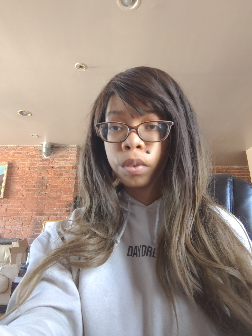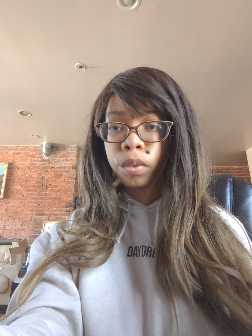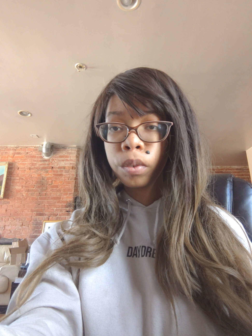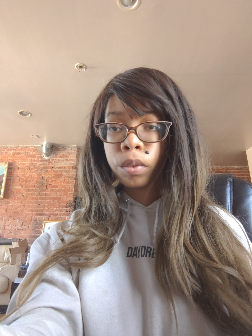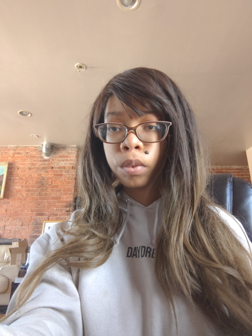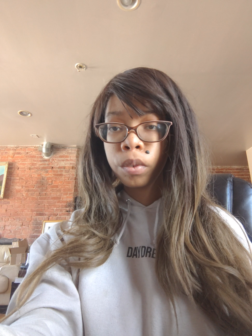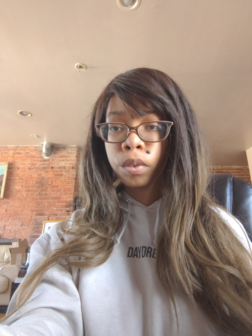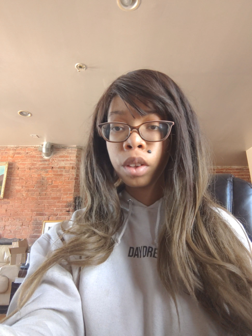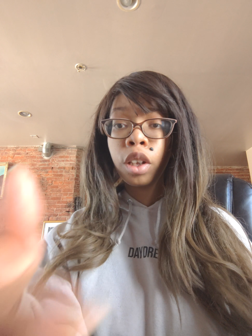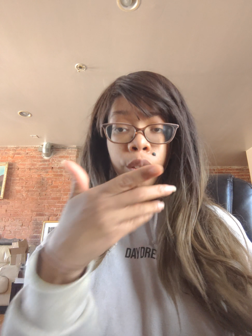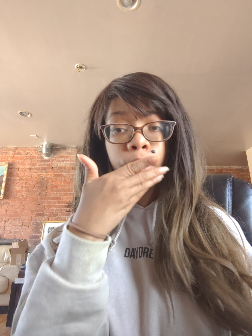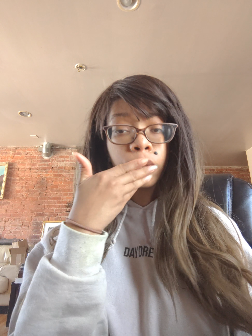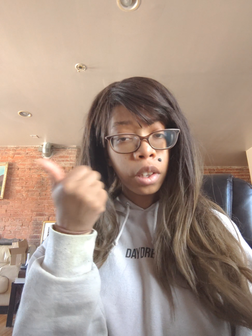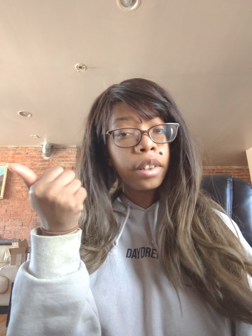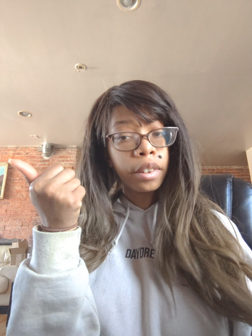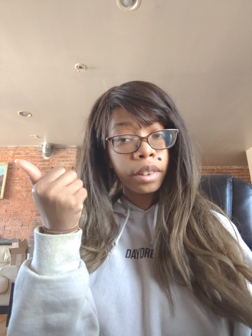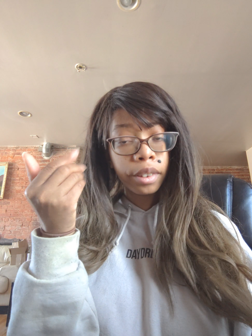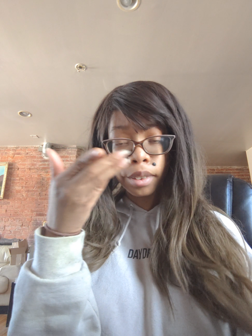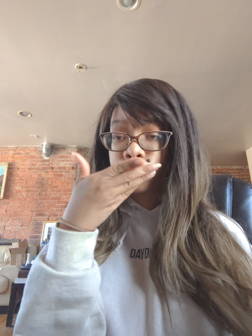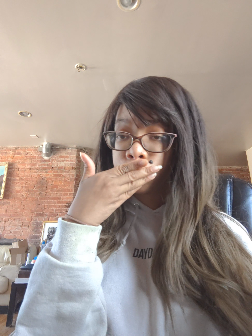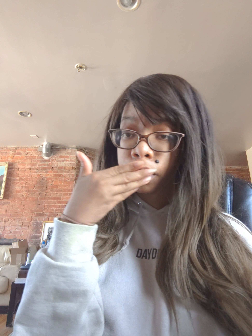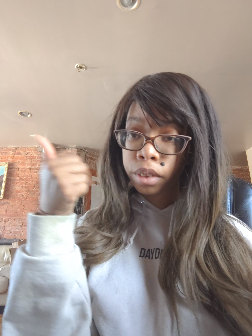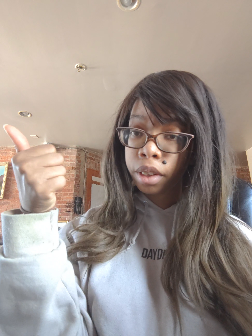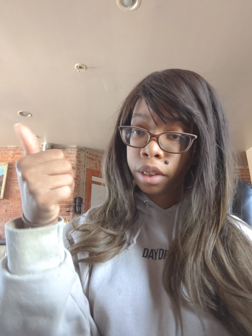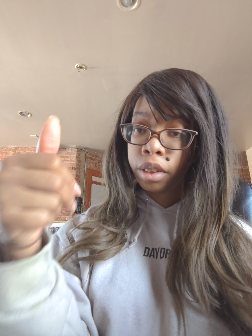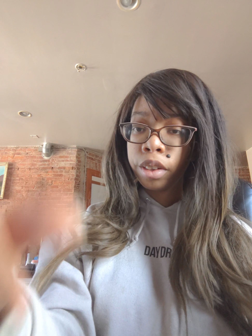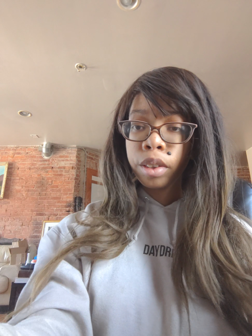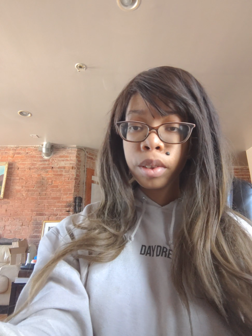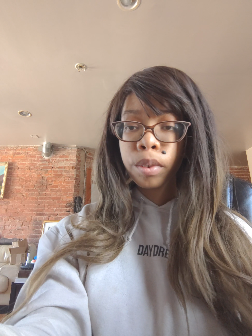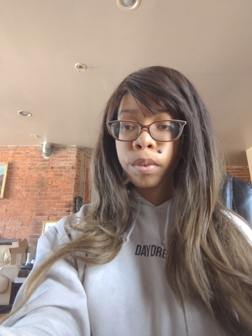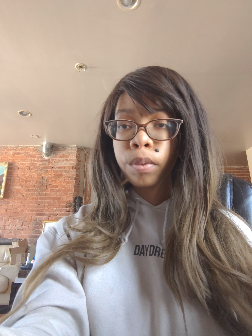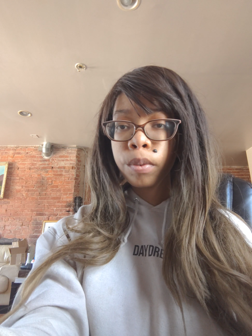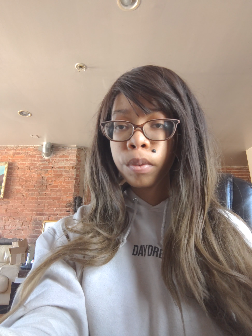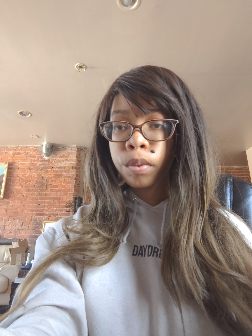better